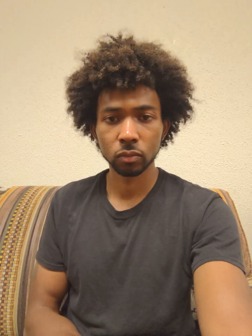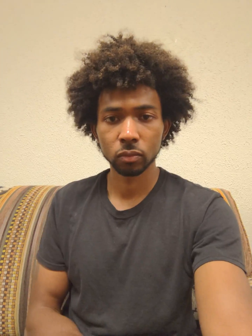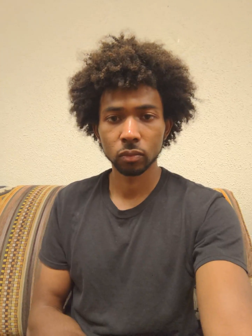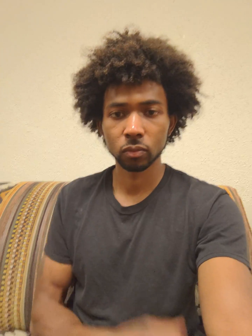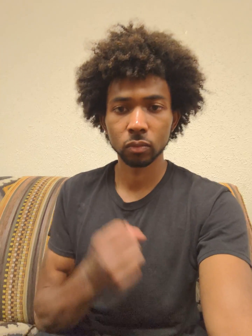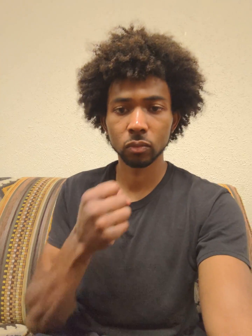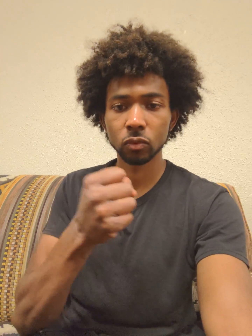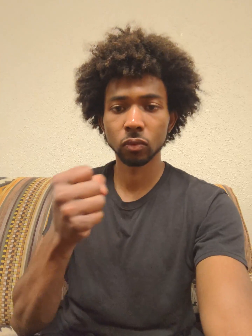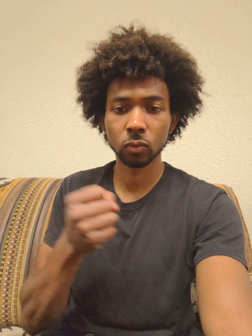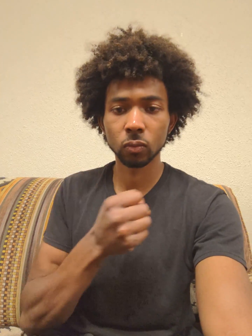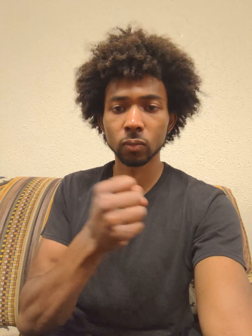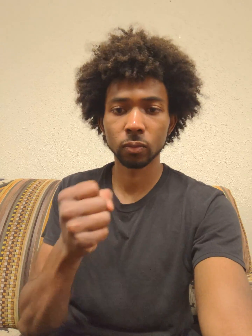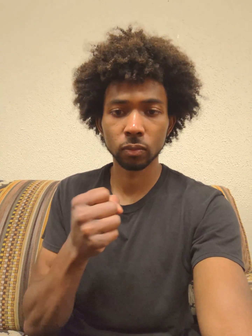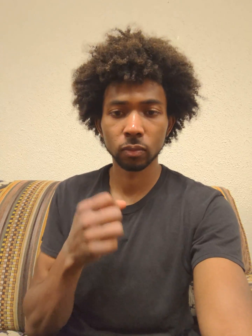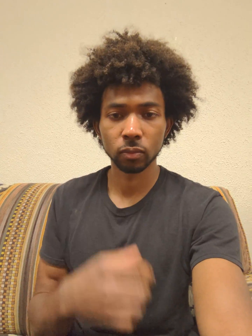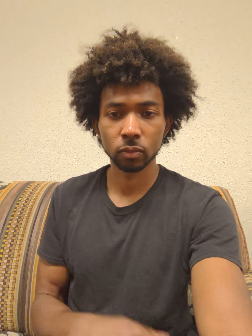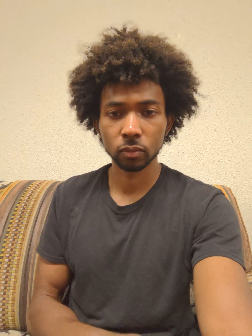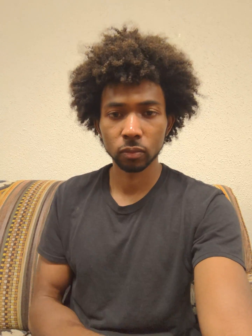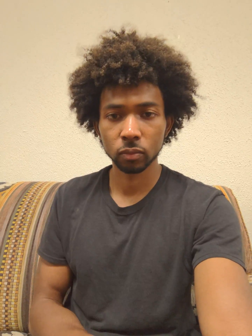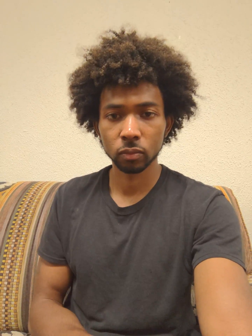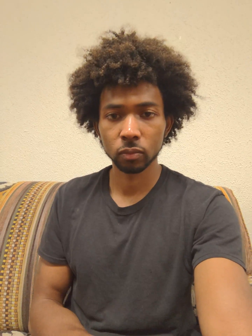coffee